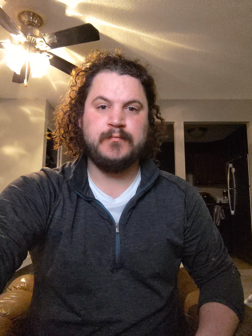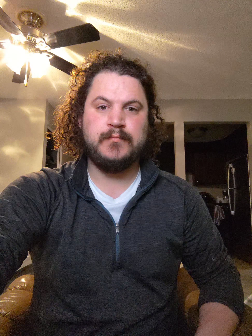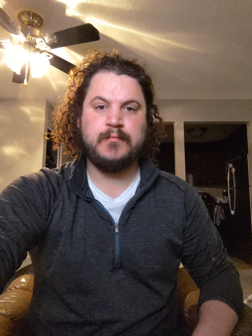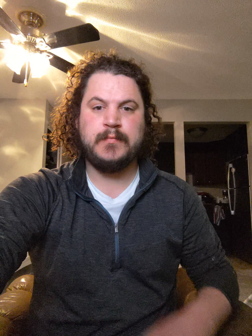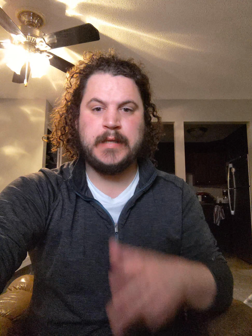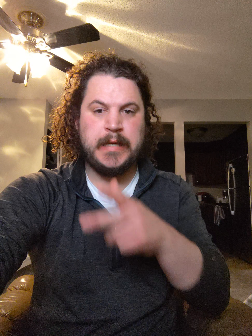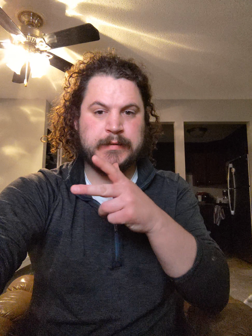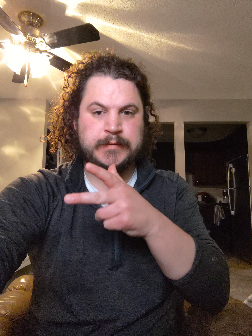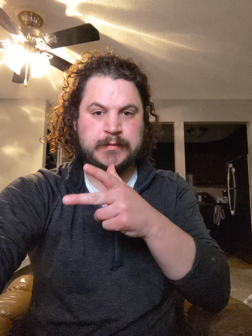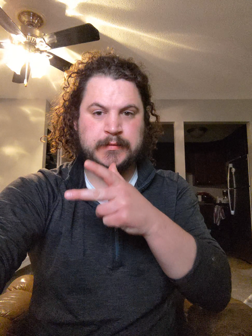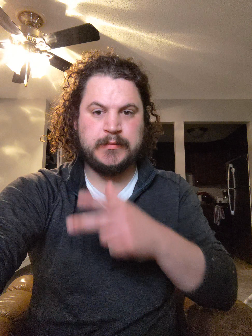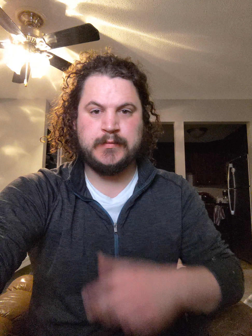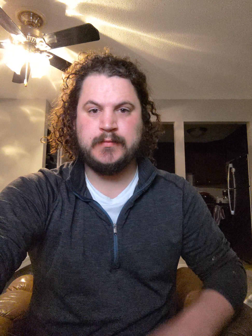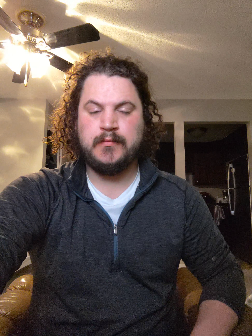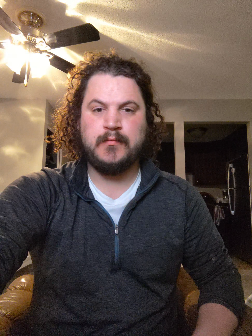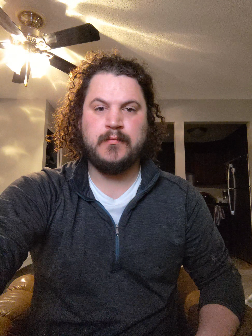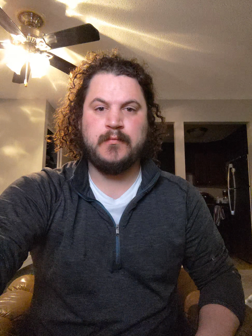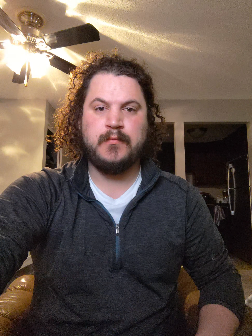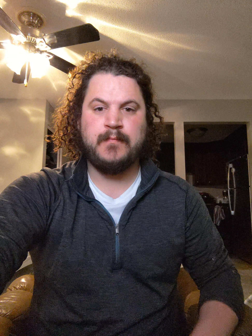hen